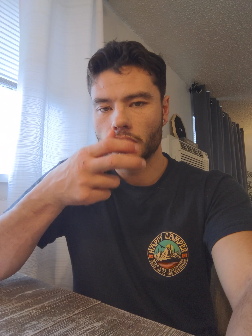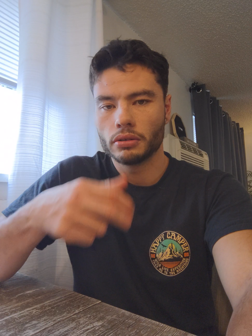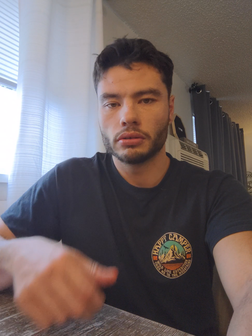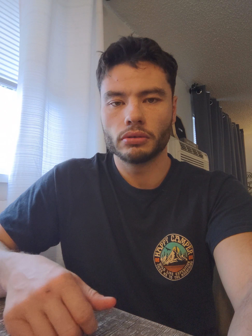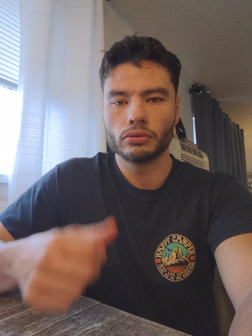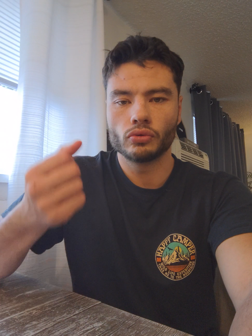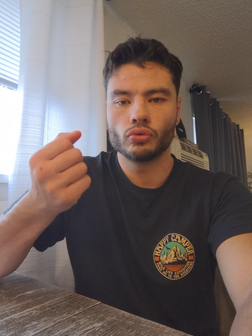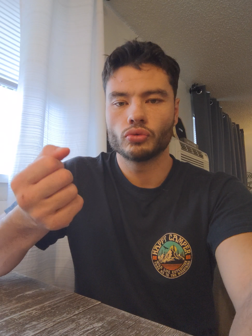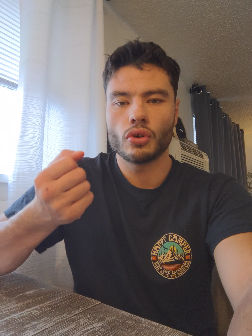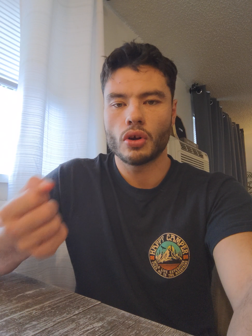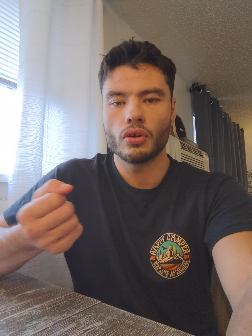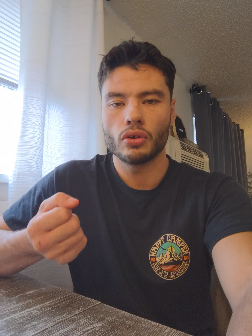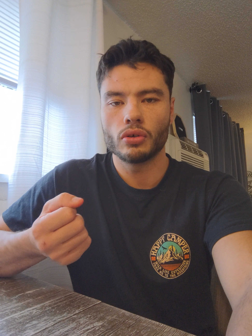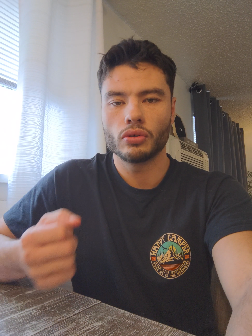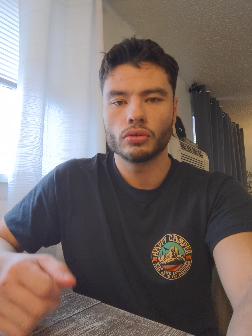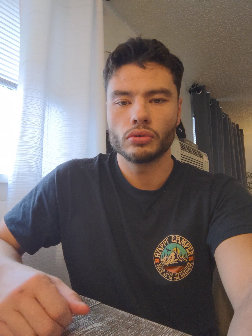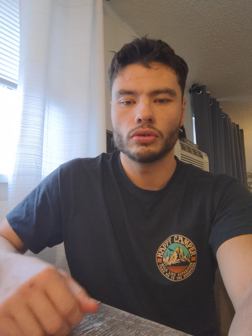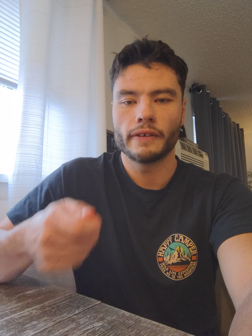drawer